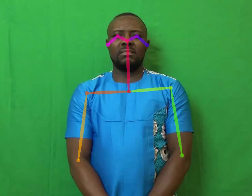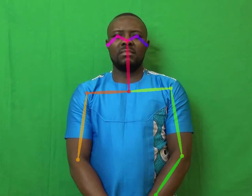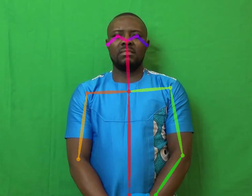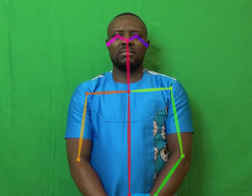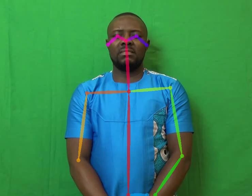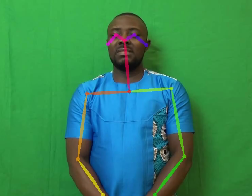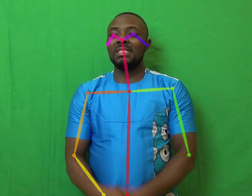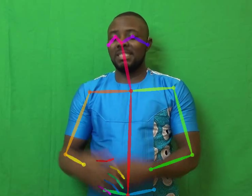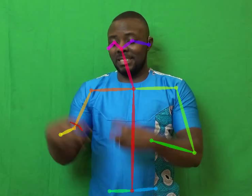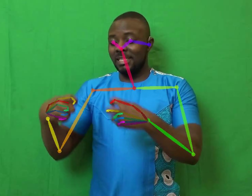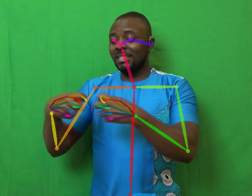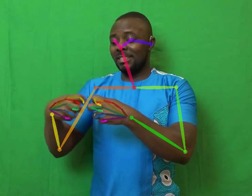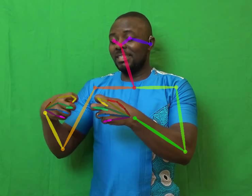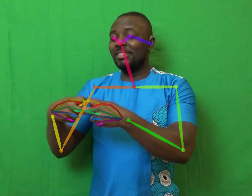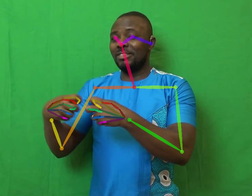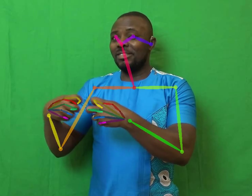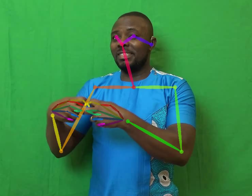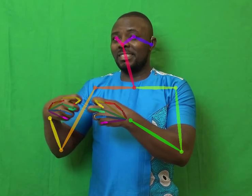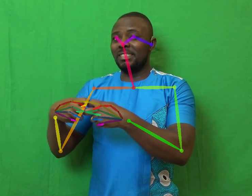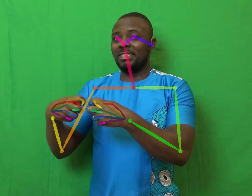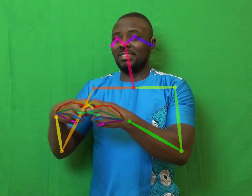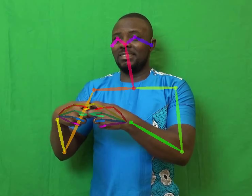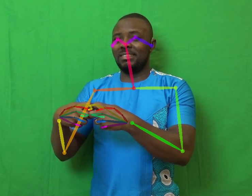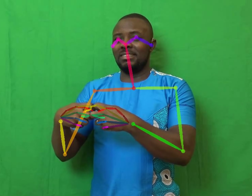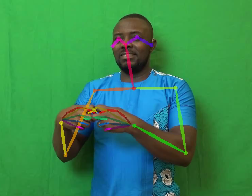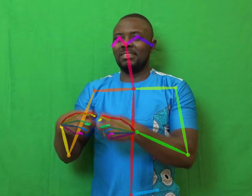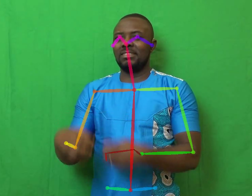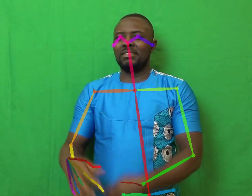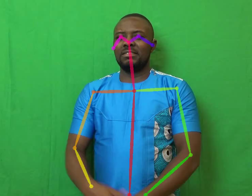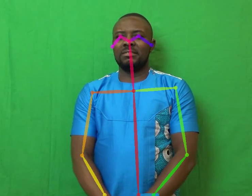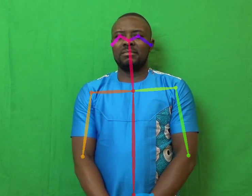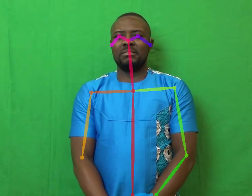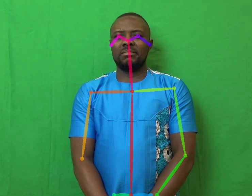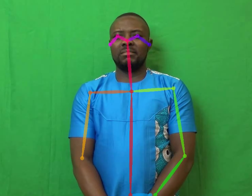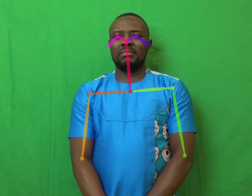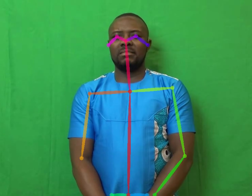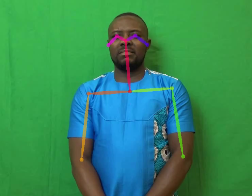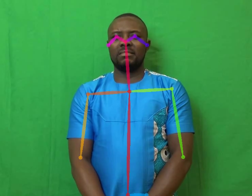electricity